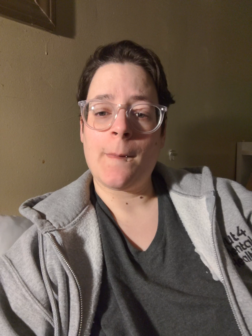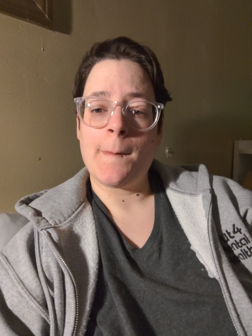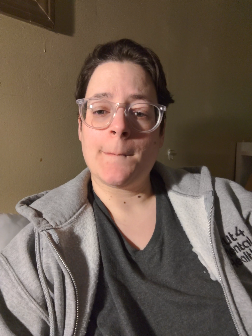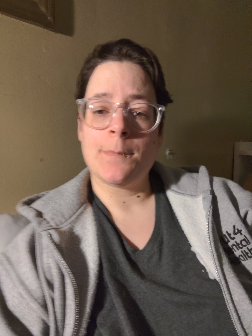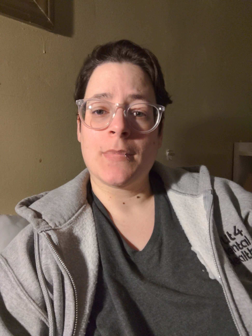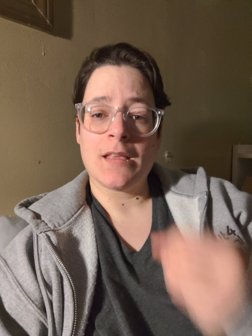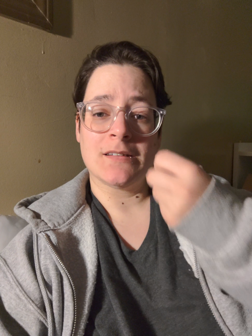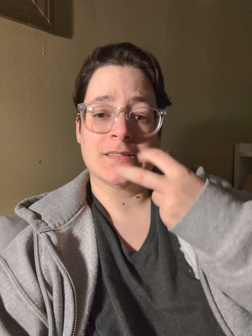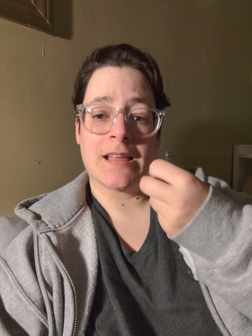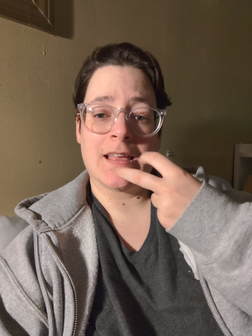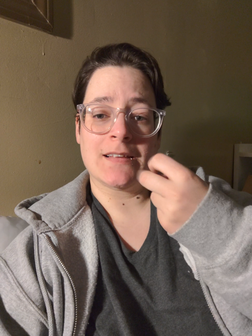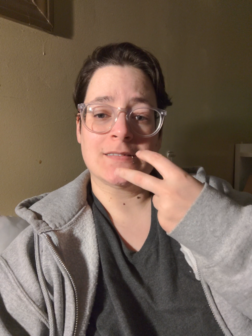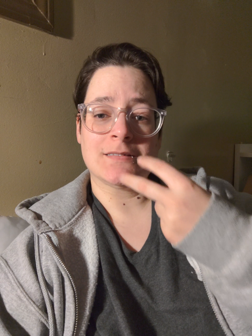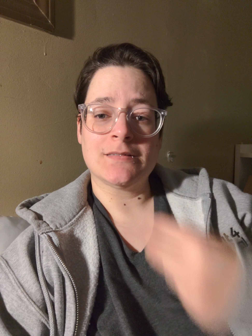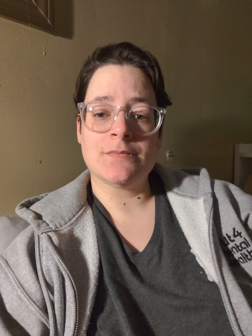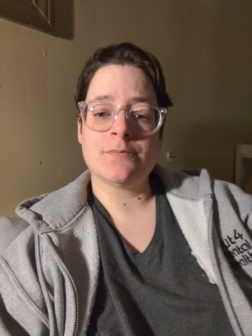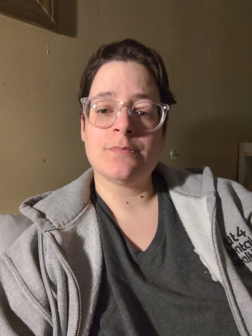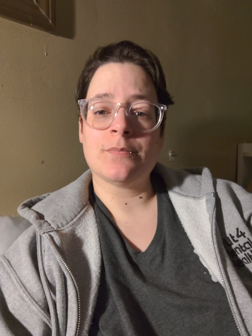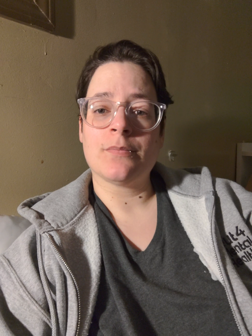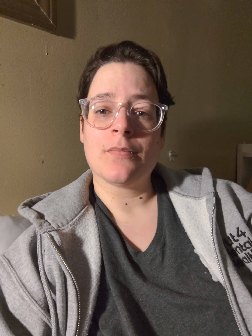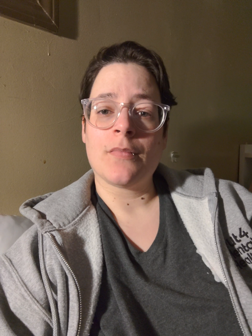snack